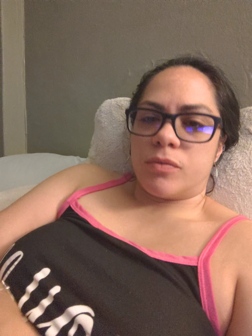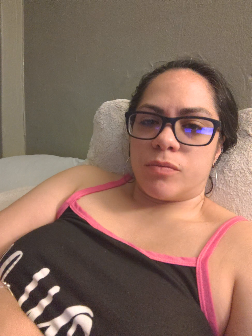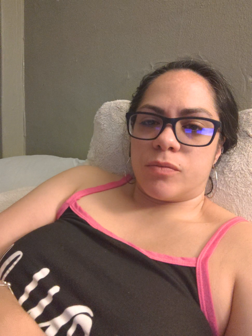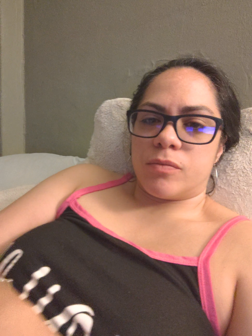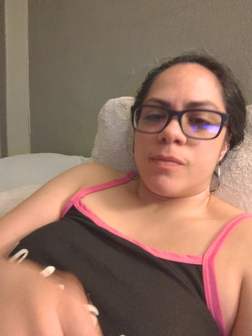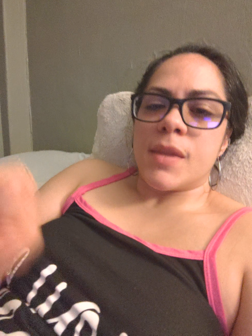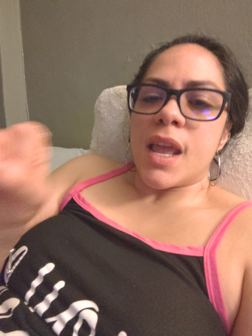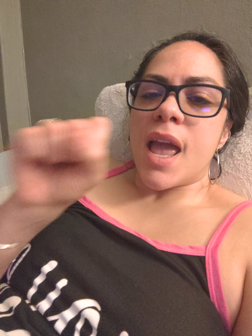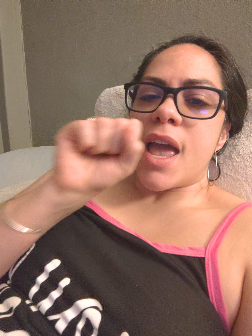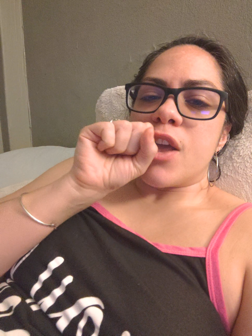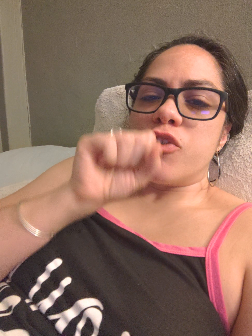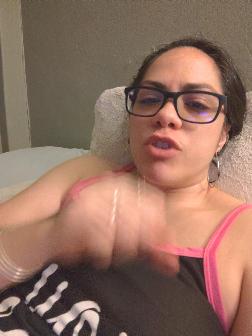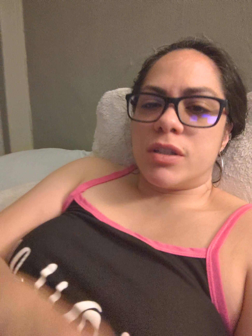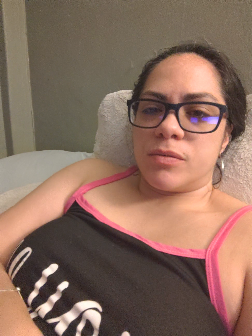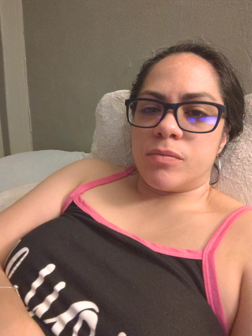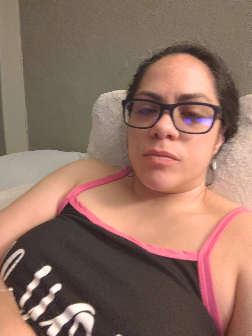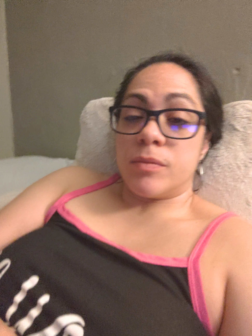carrot